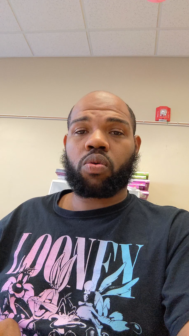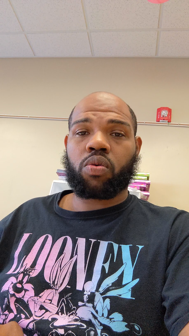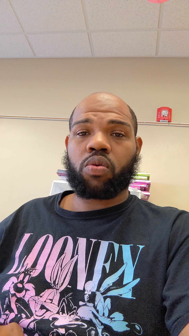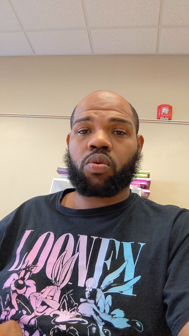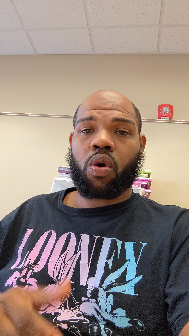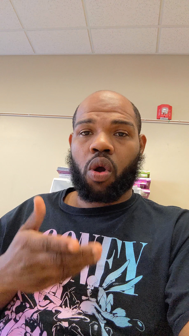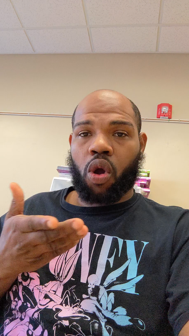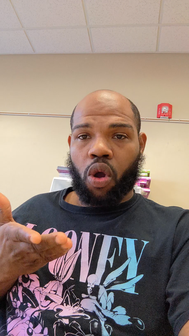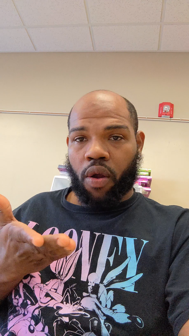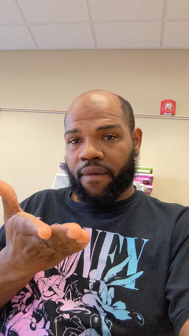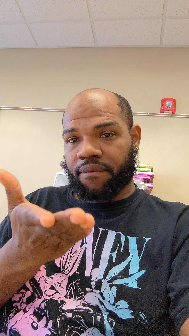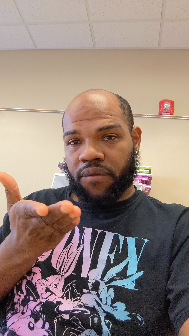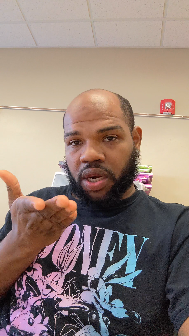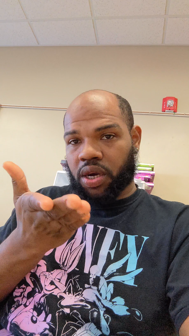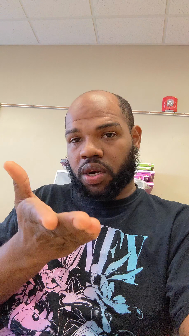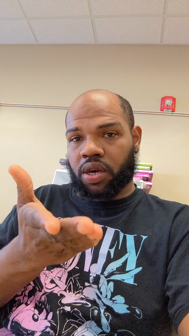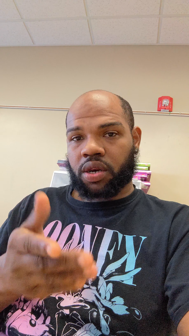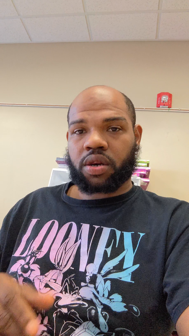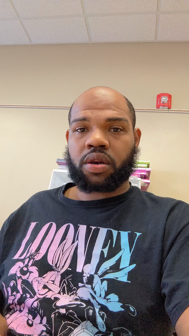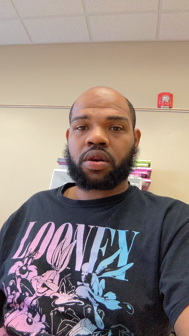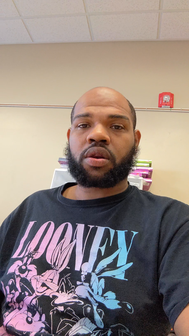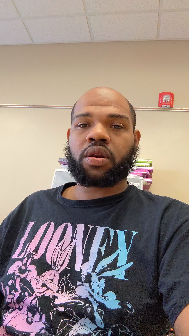oven